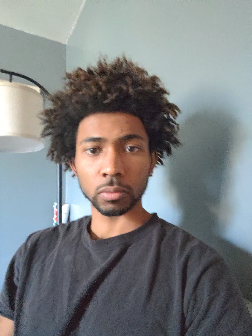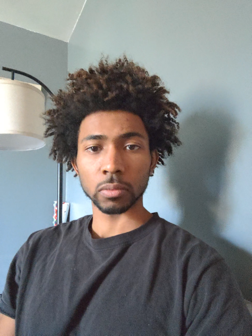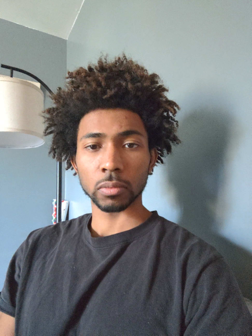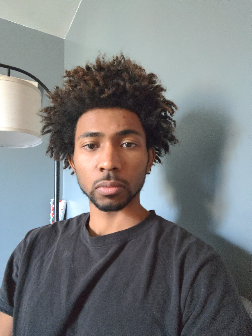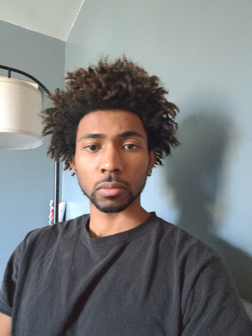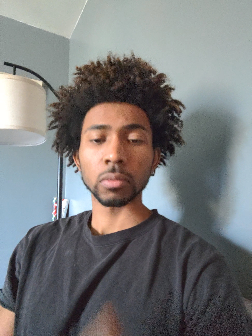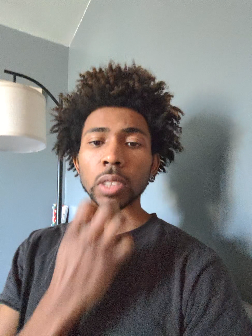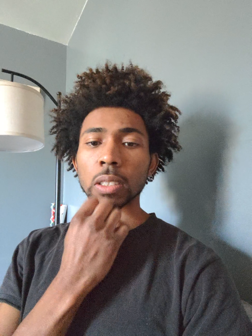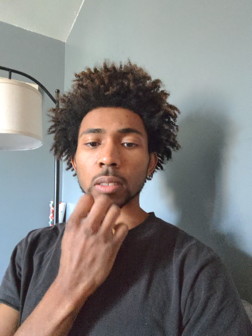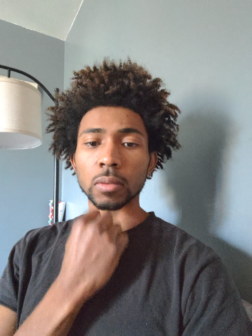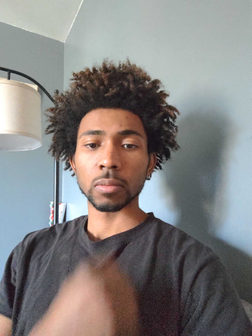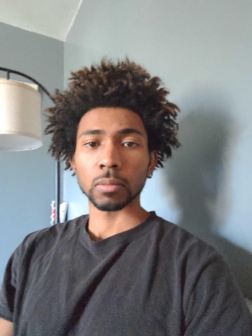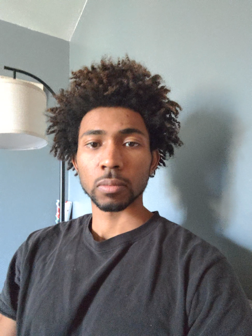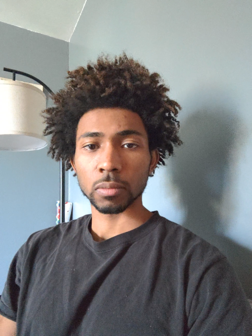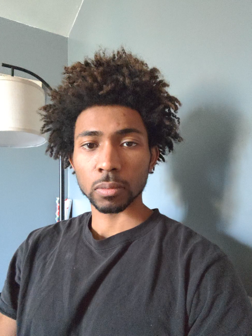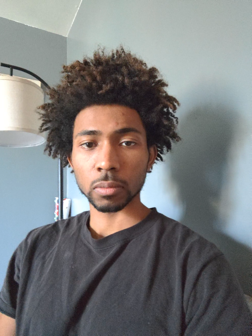underwear